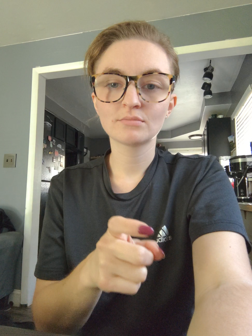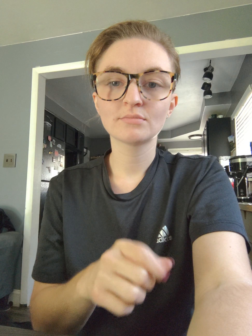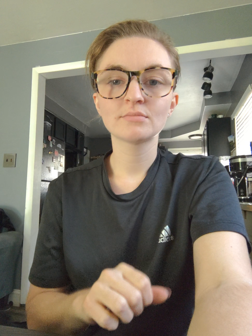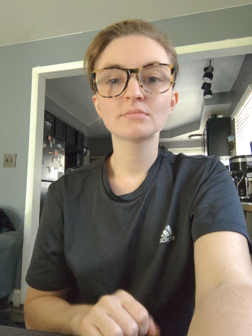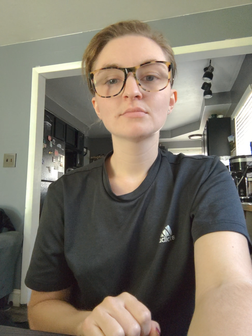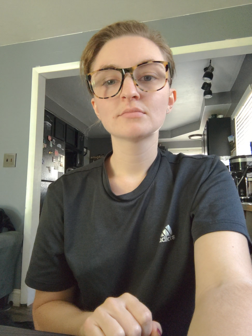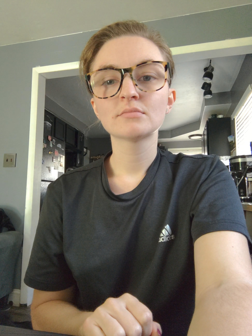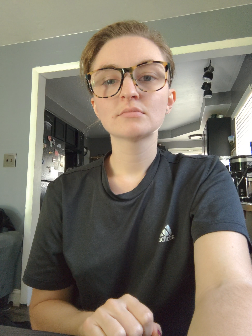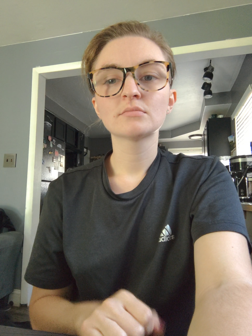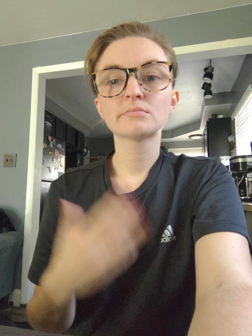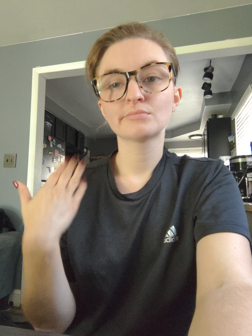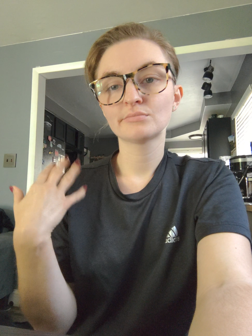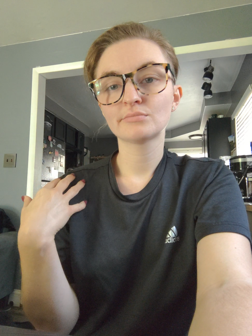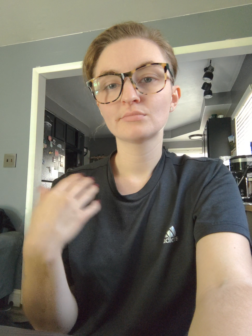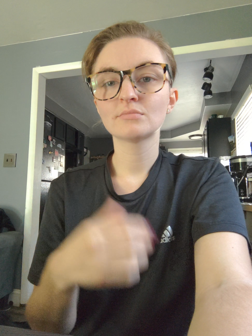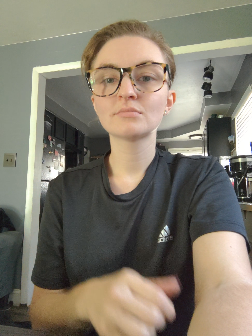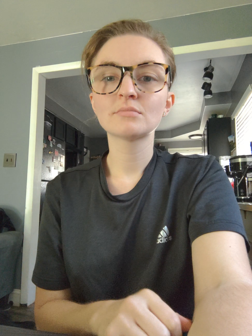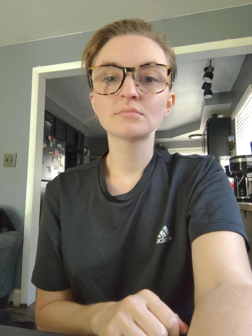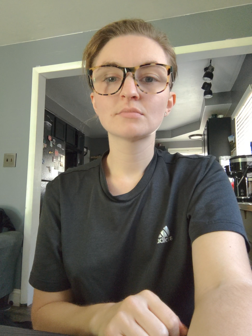shoulder